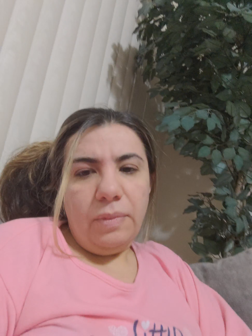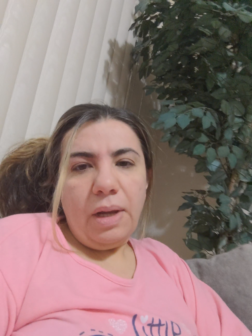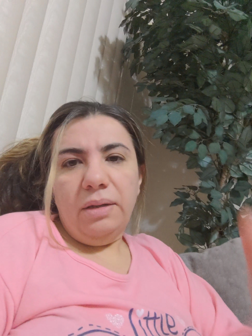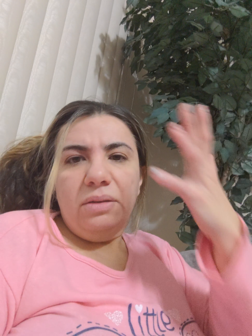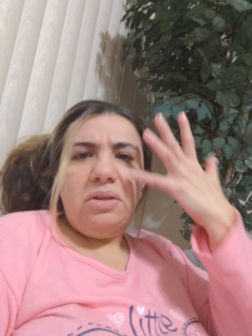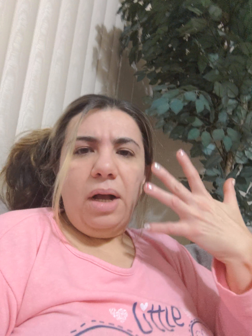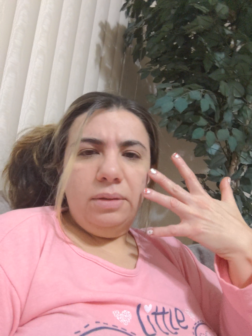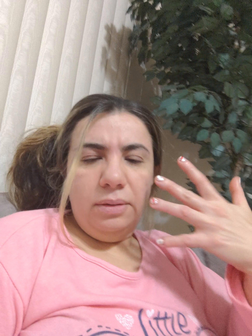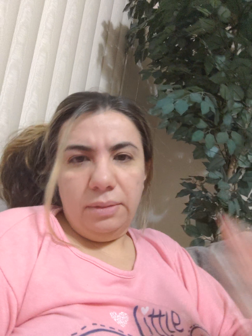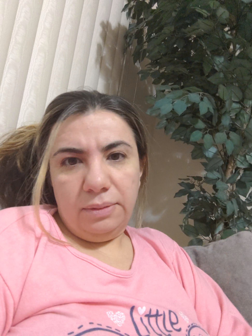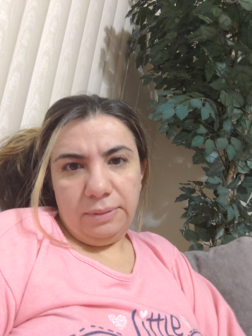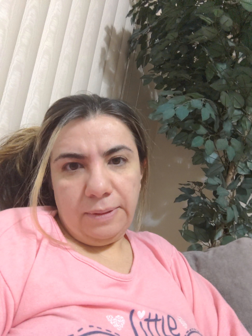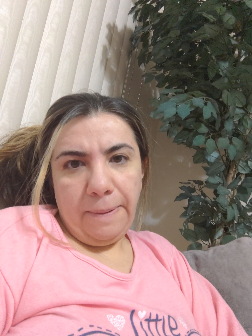sad